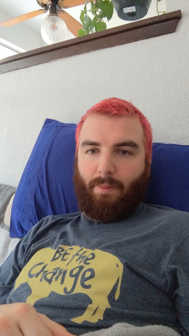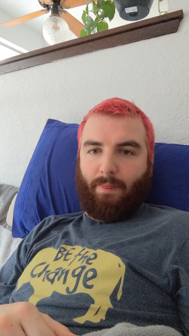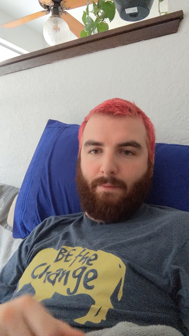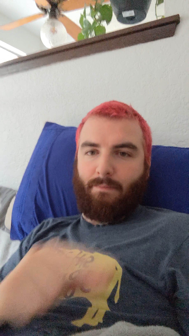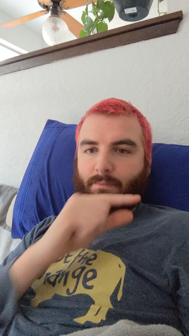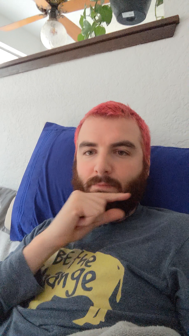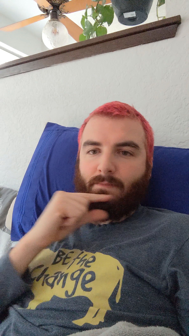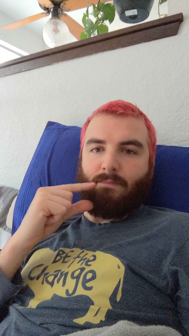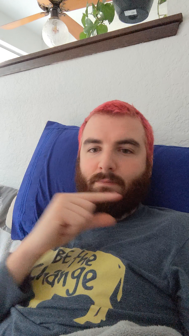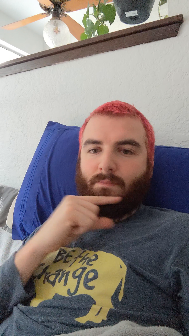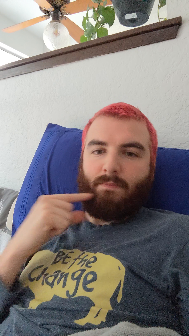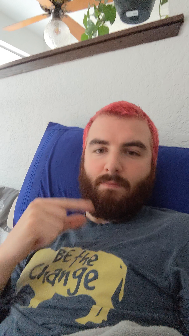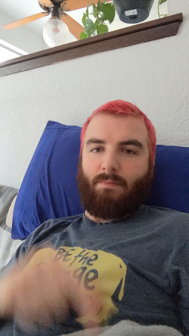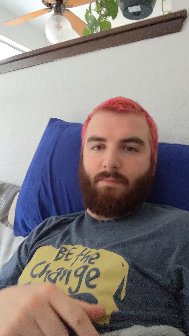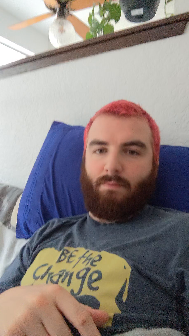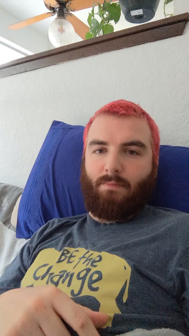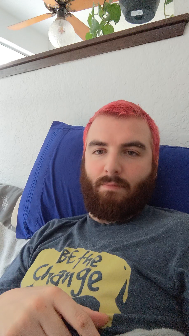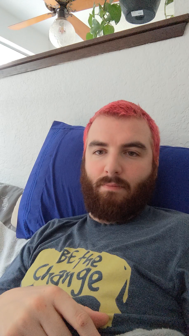glue